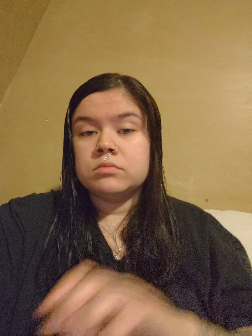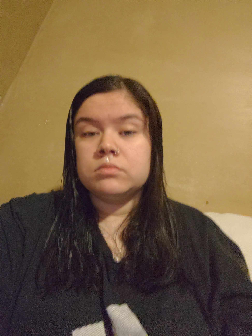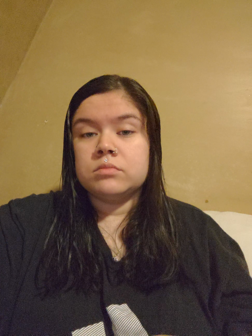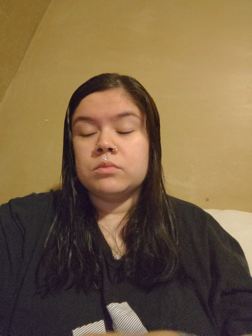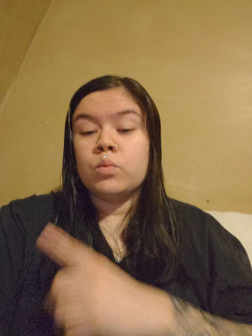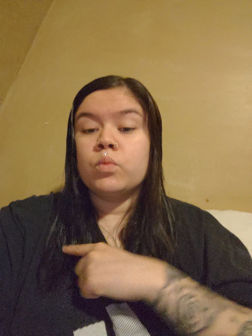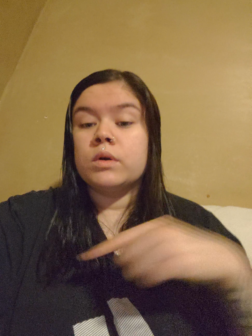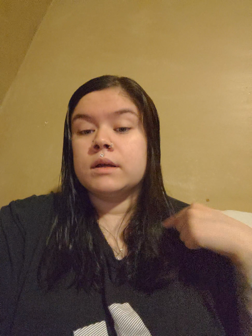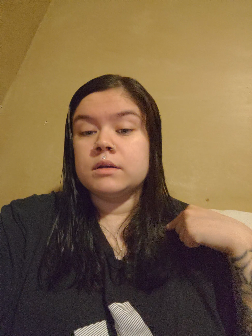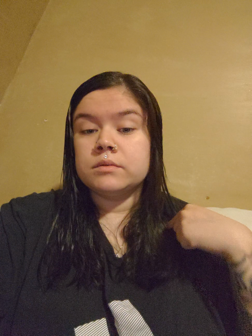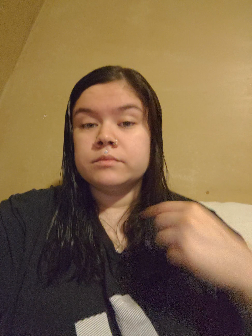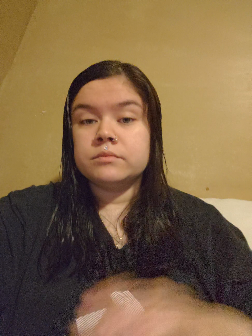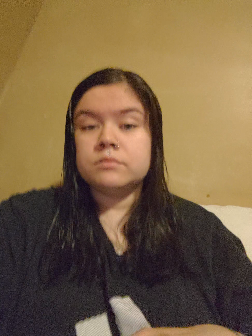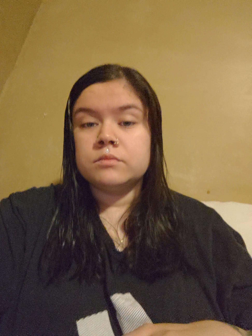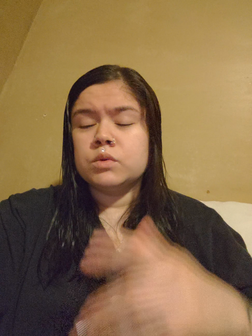we